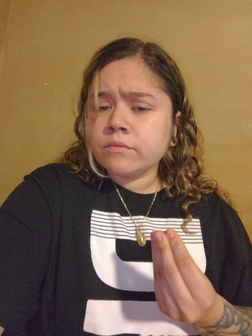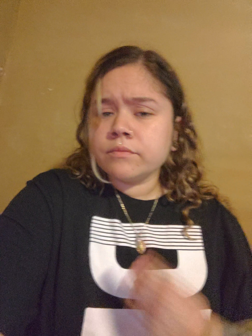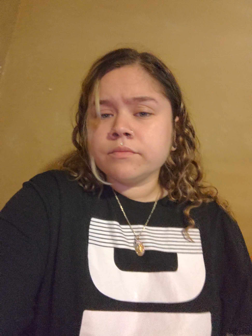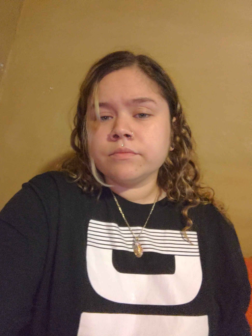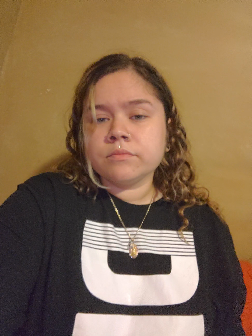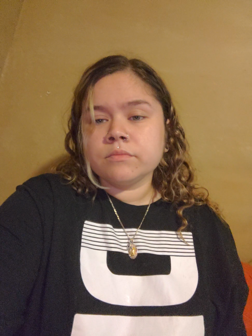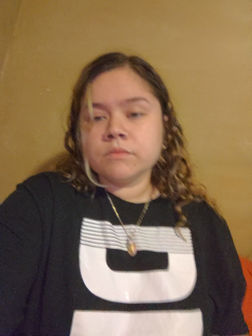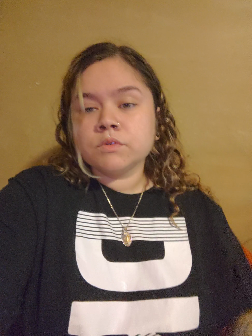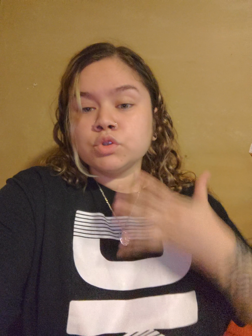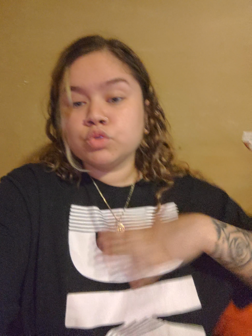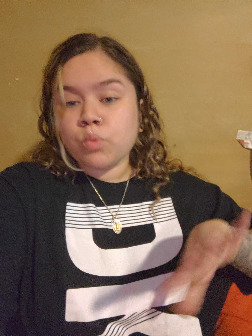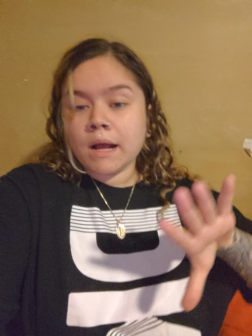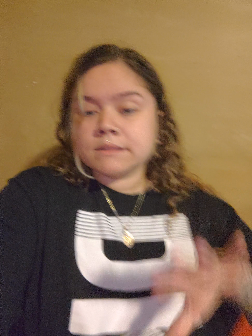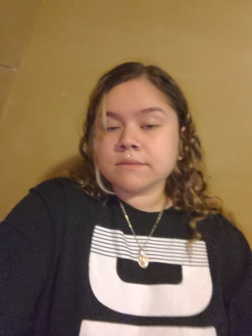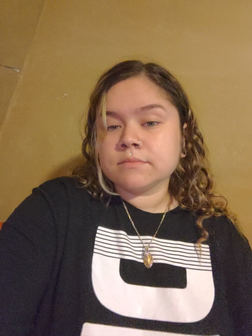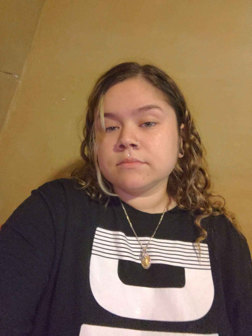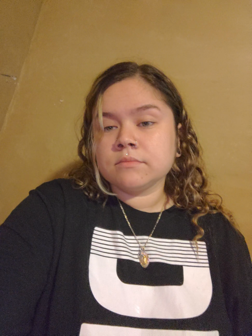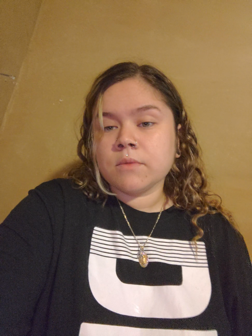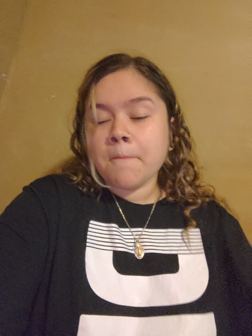dress